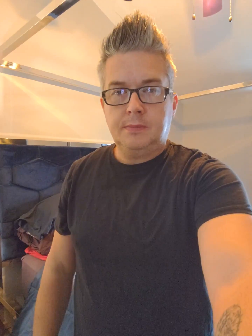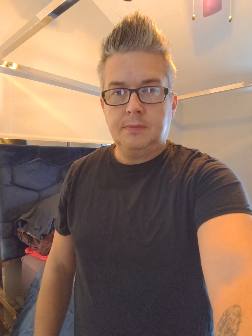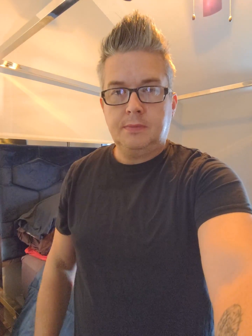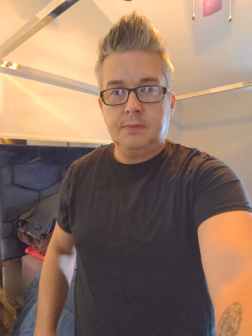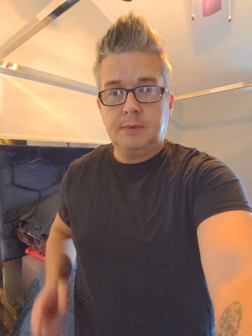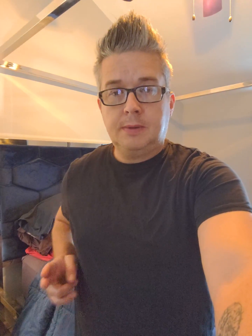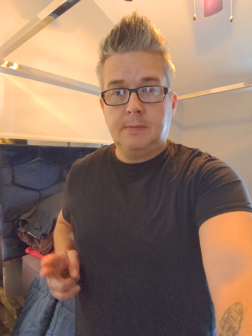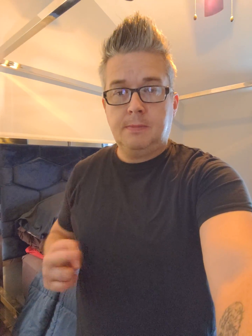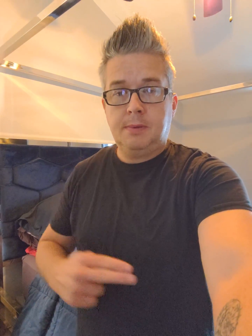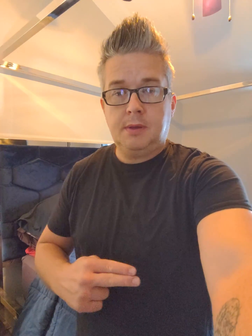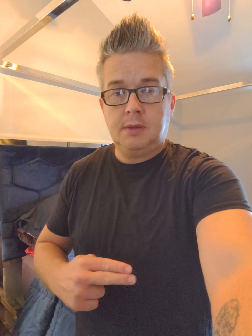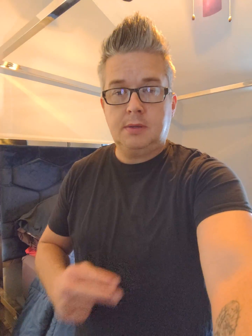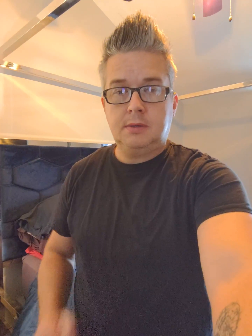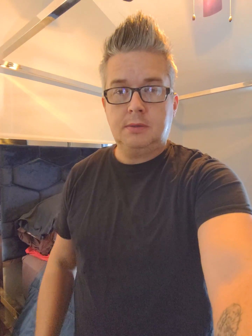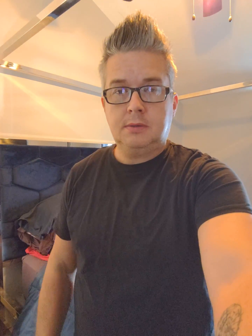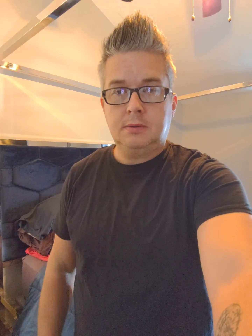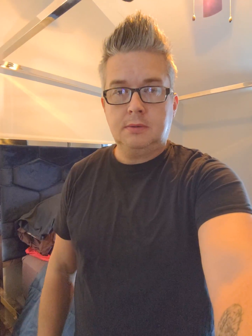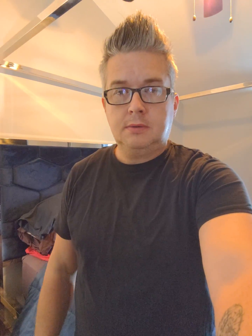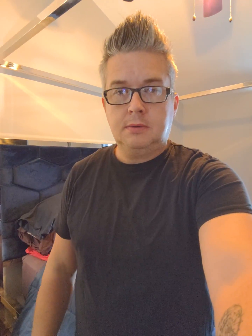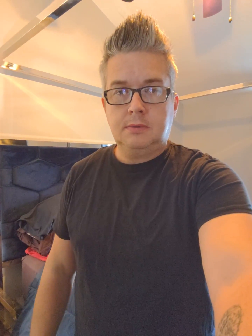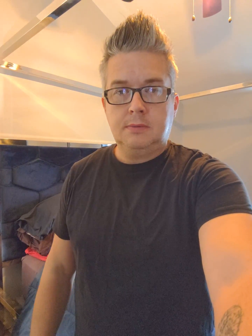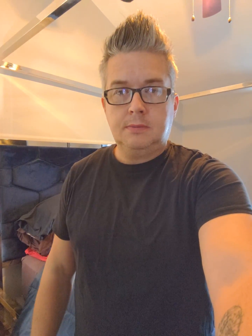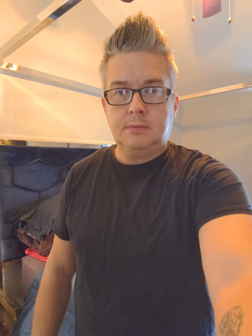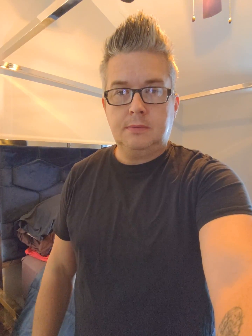belt